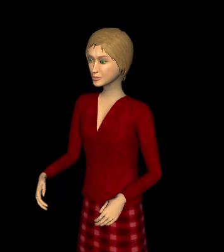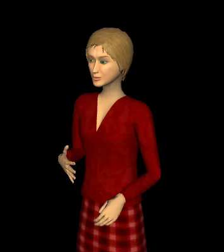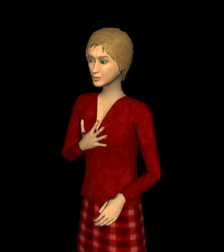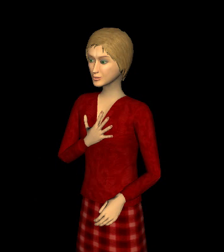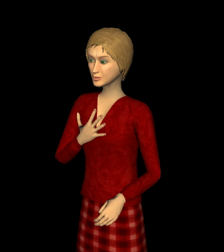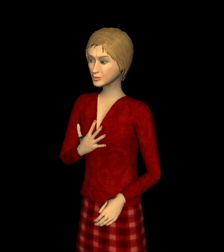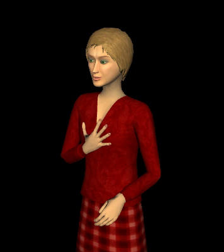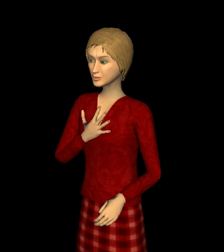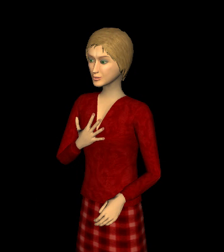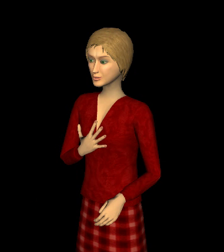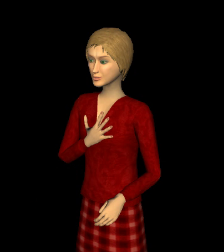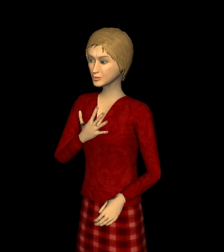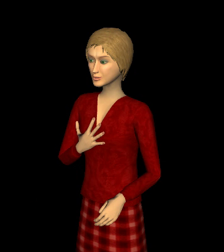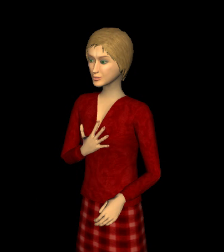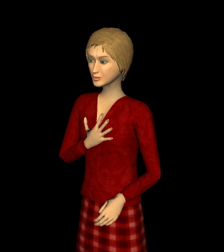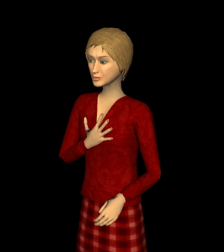يقدر